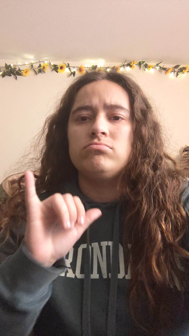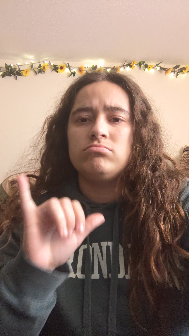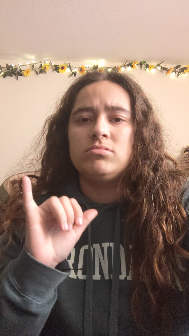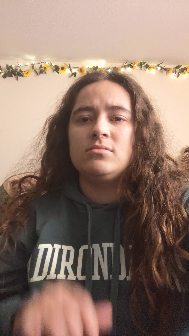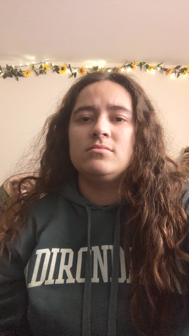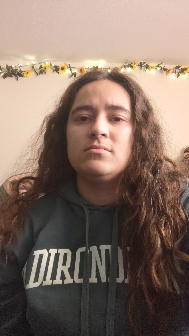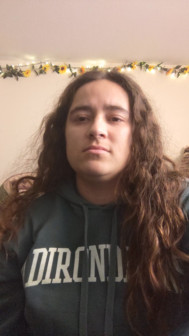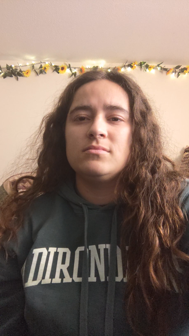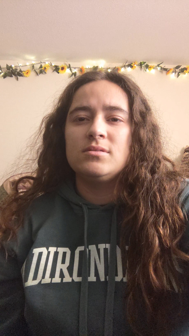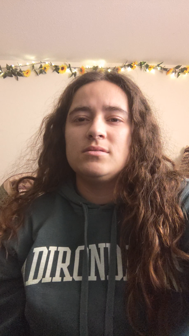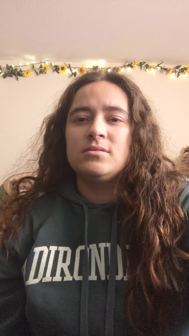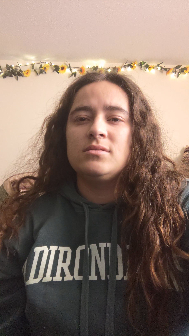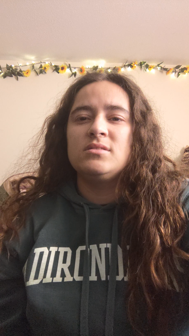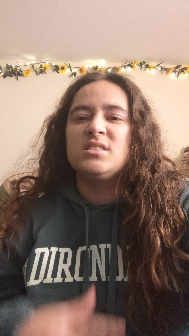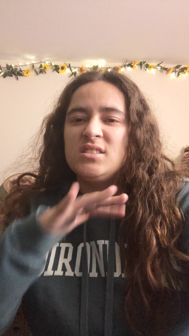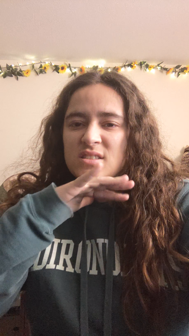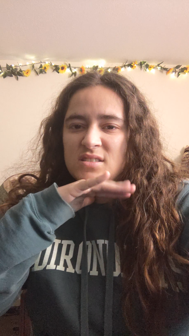naughty